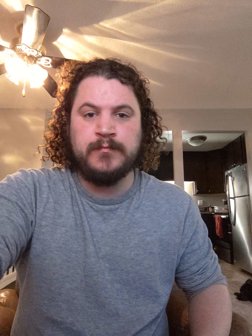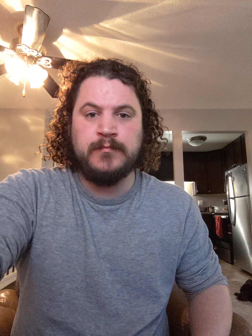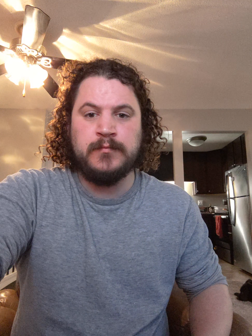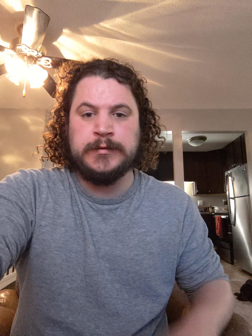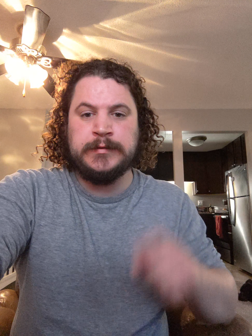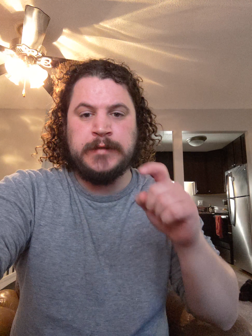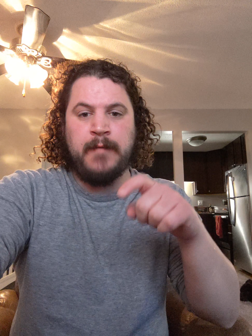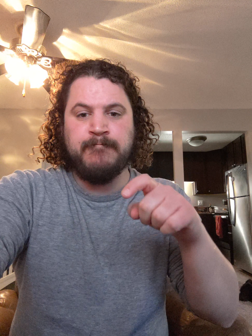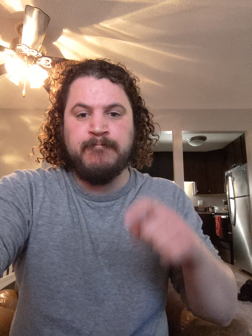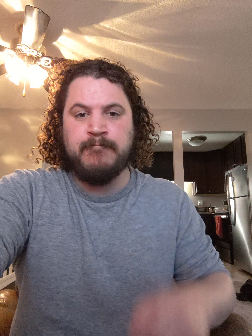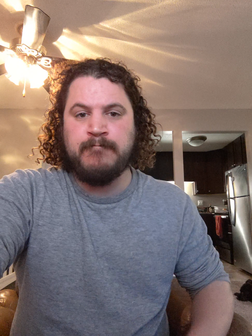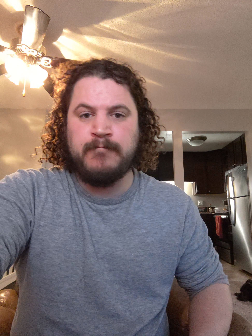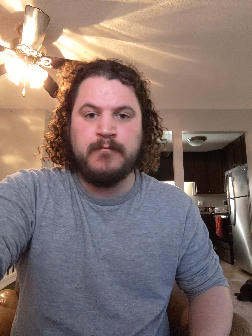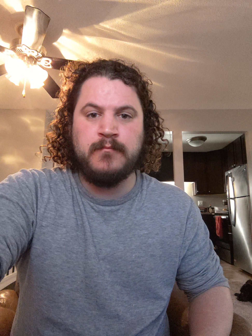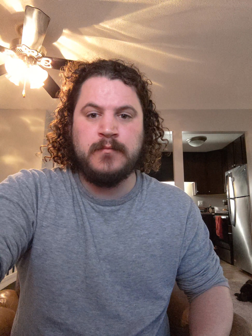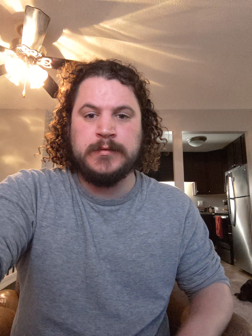time